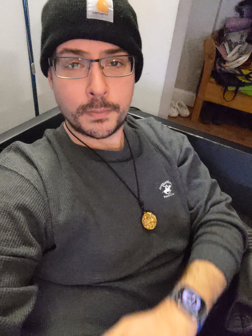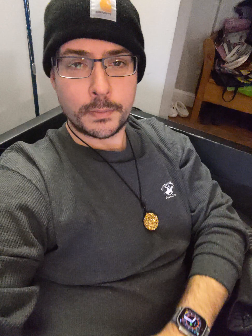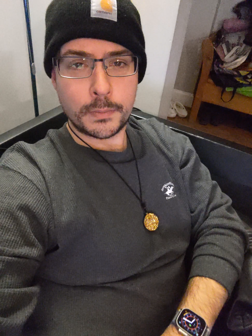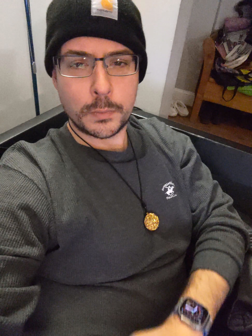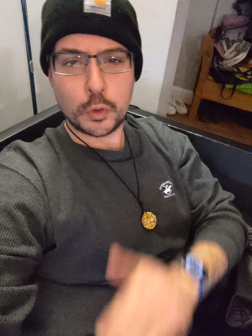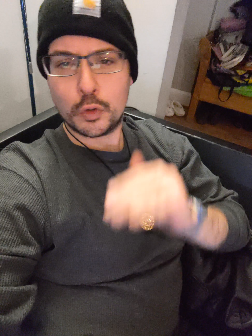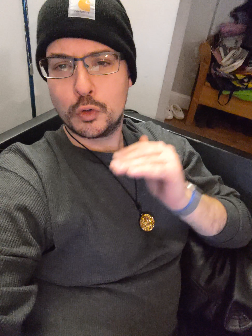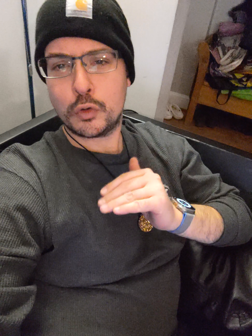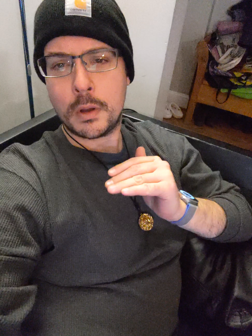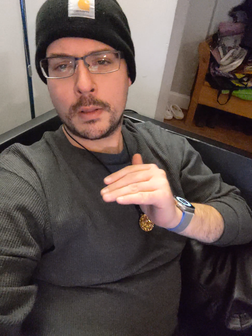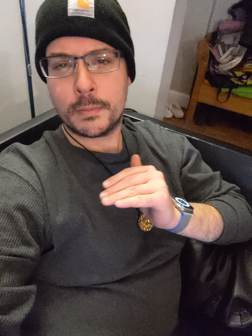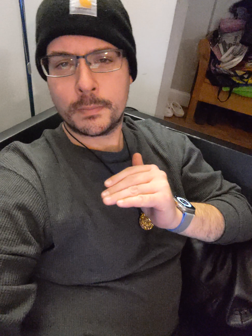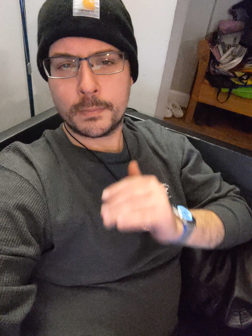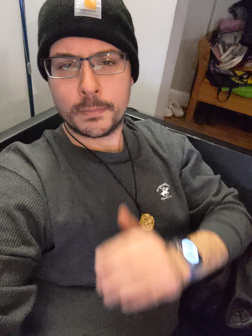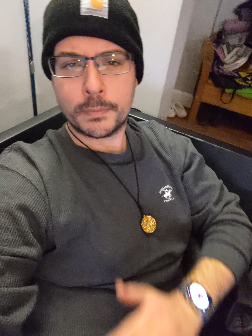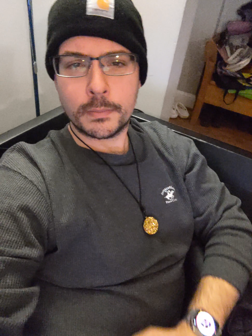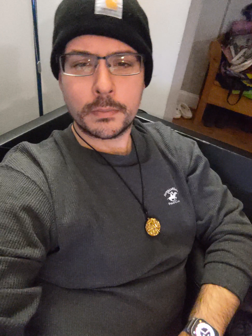child